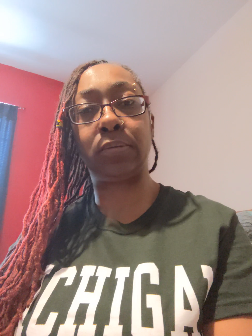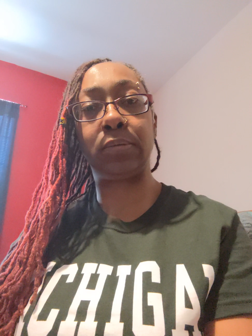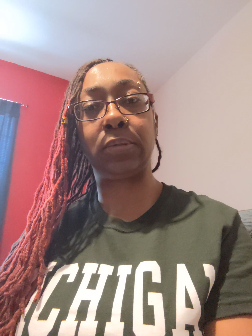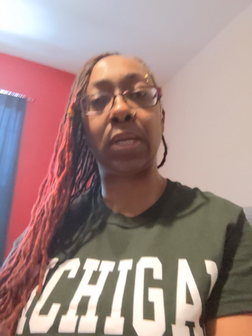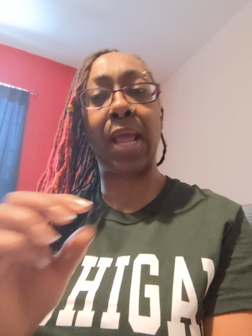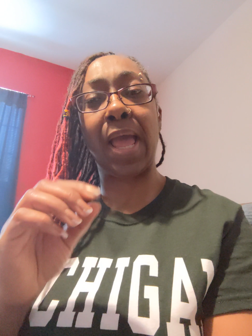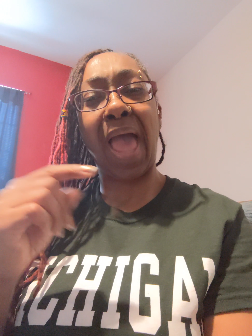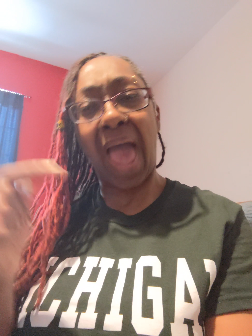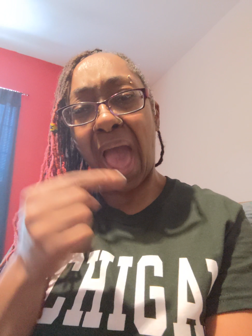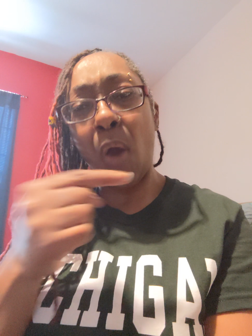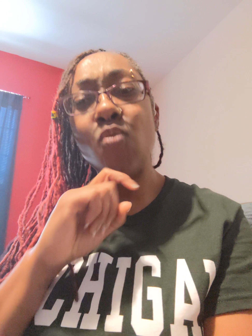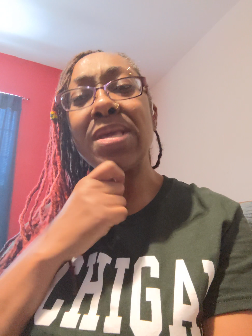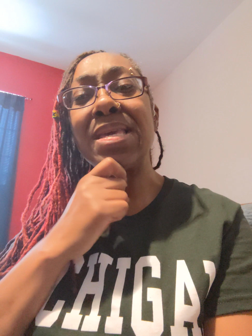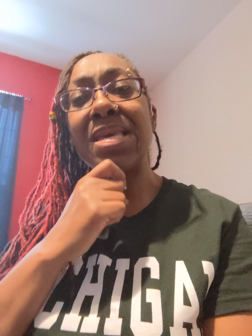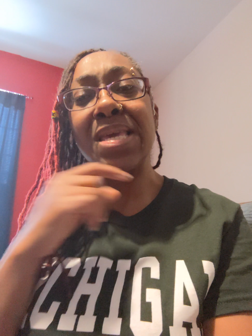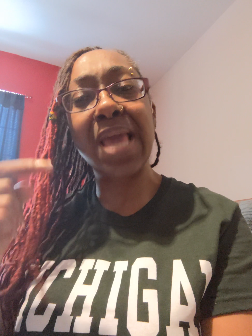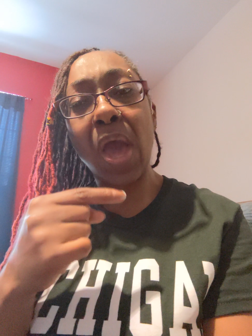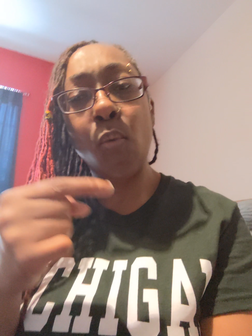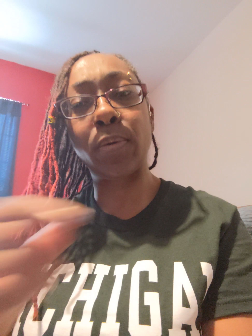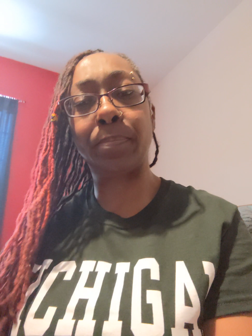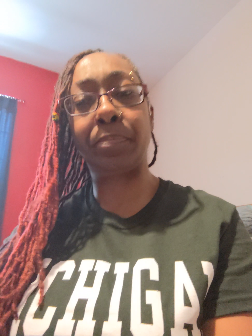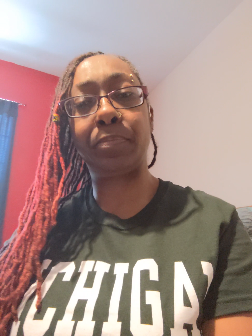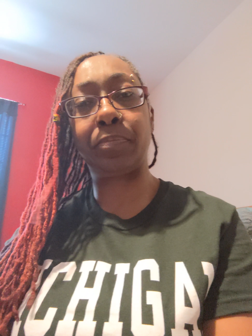owie